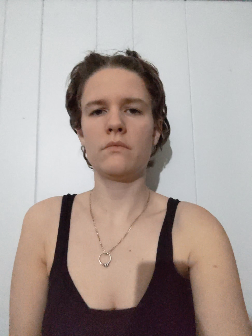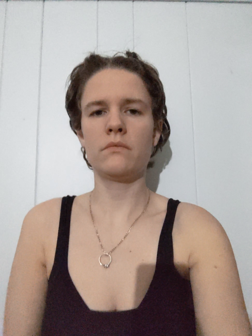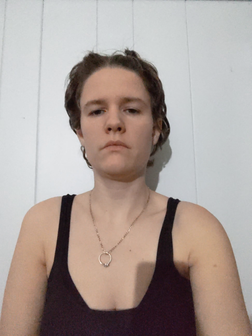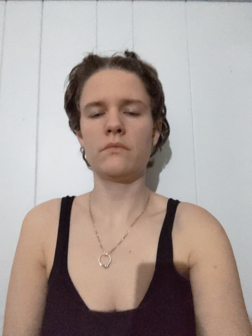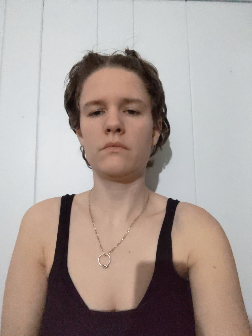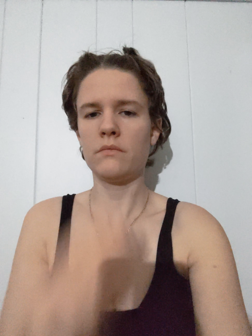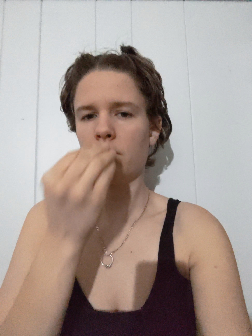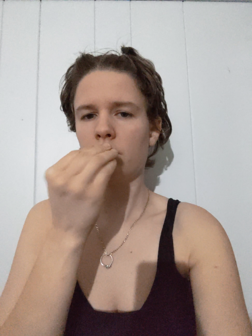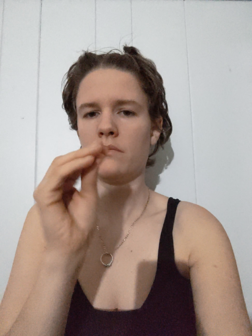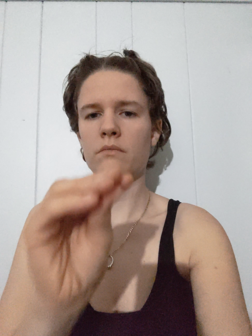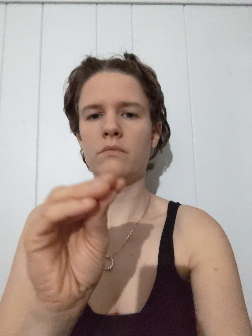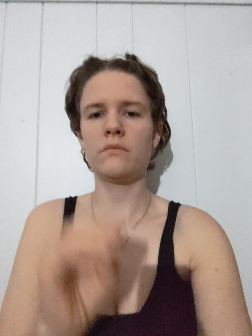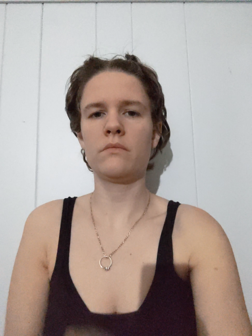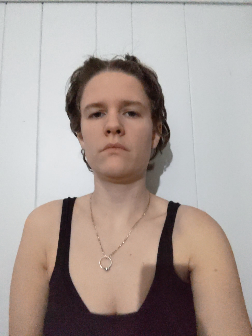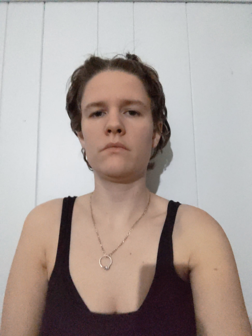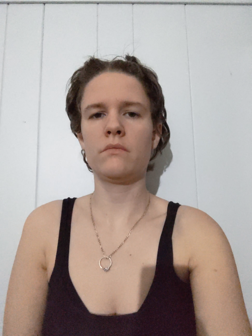kiss